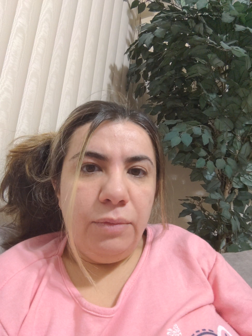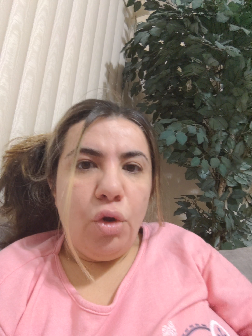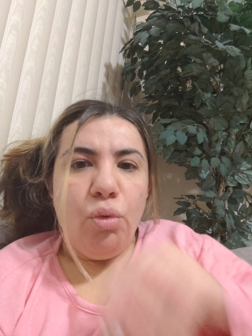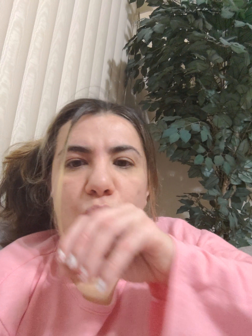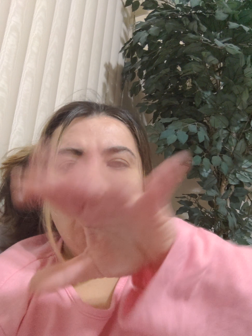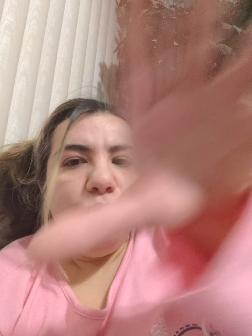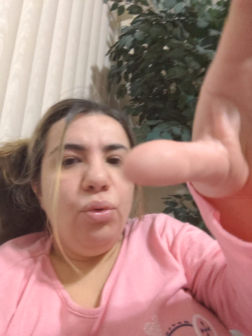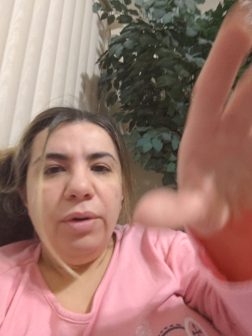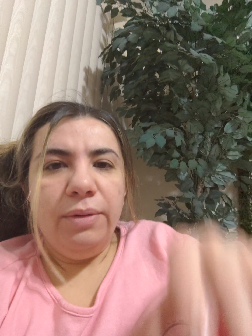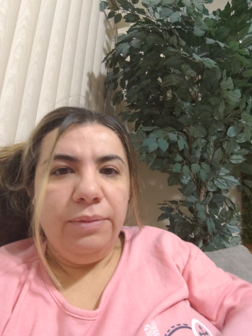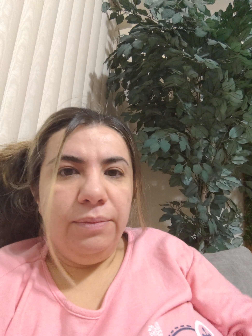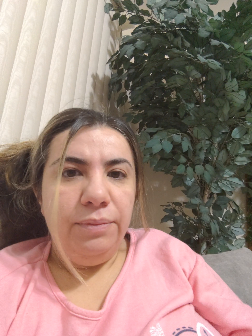blow